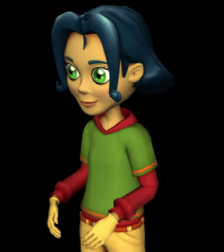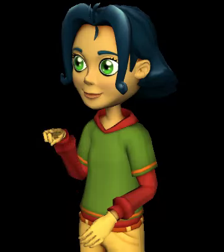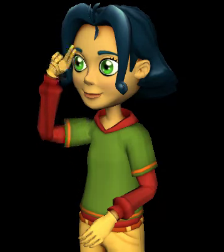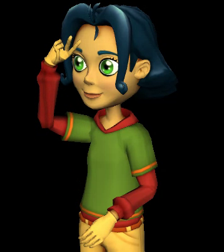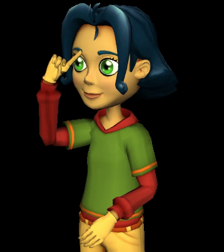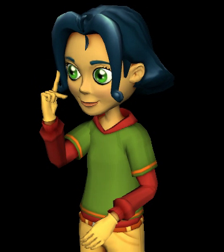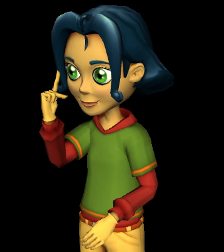عادة